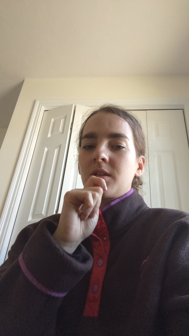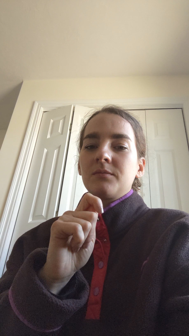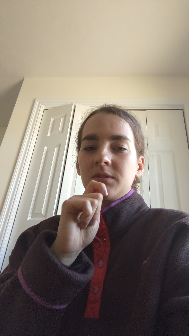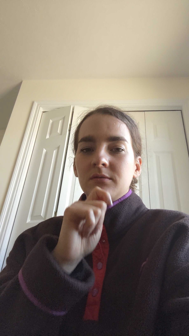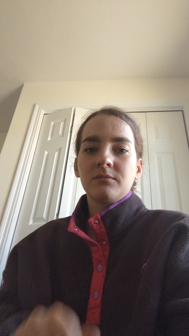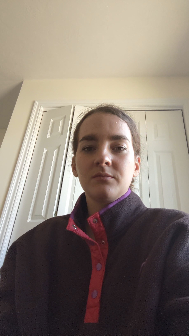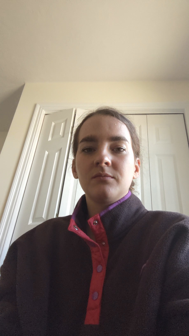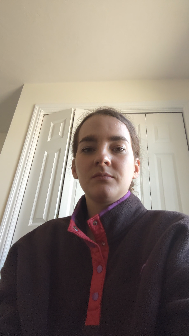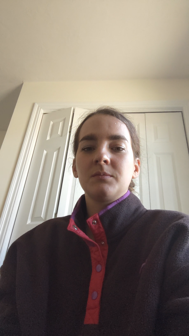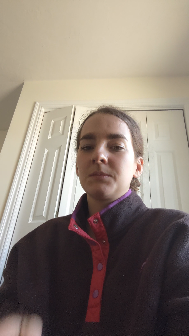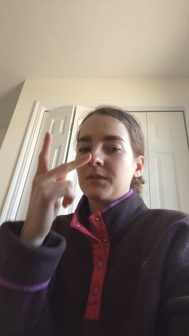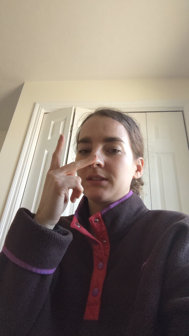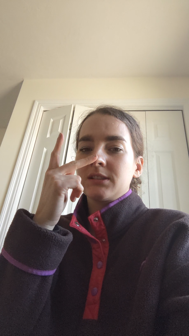penis